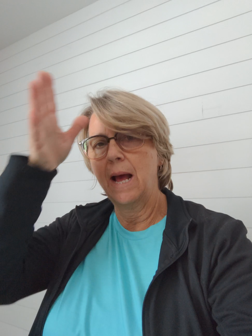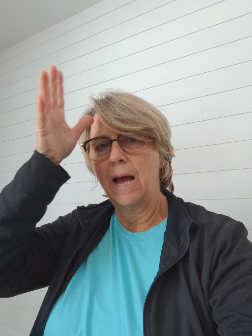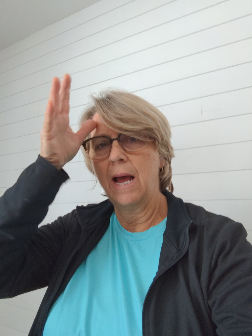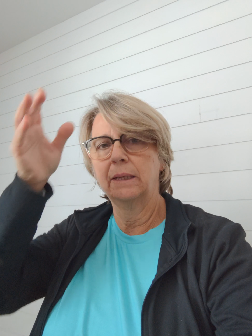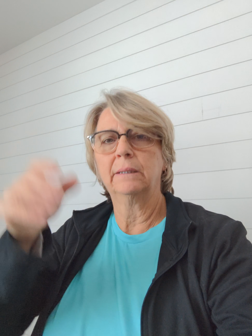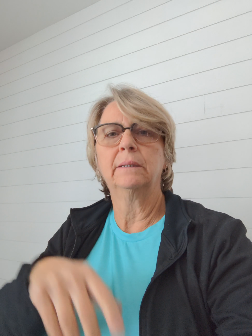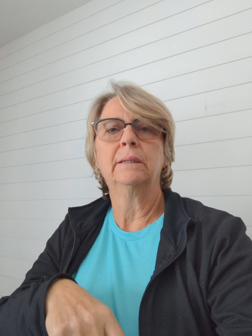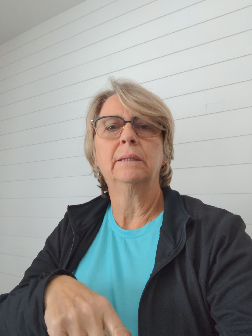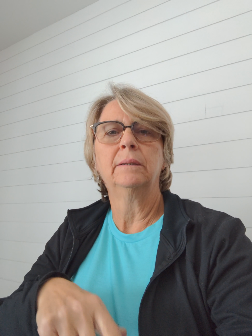dad